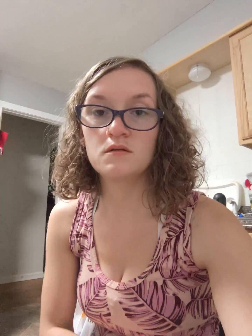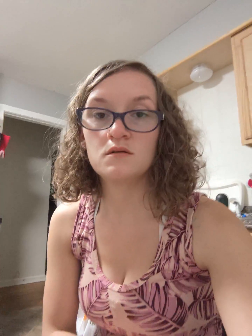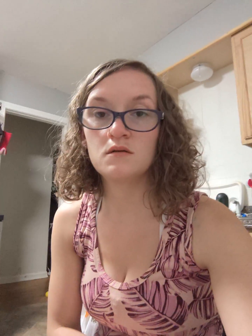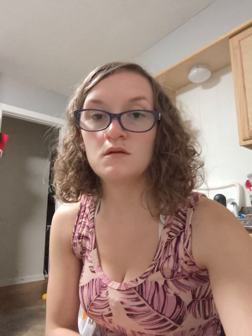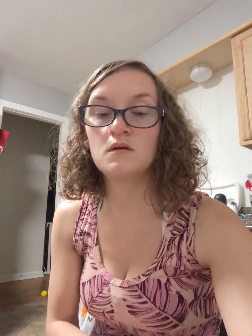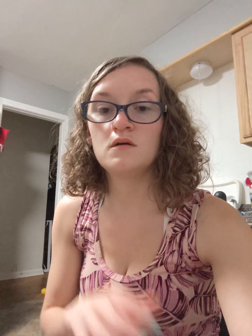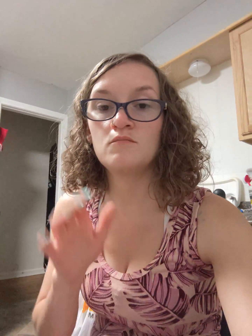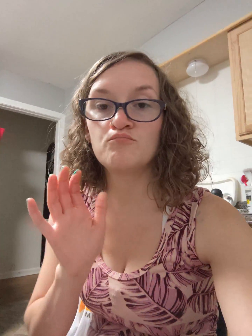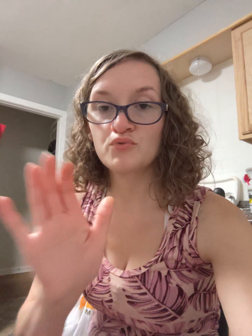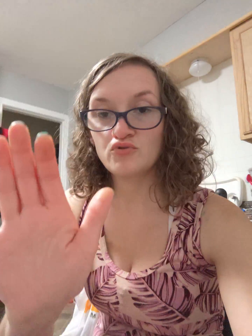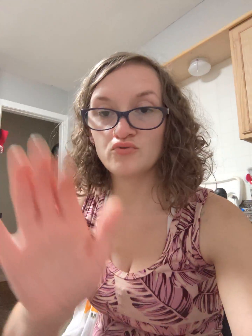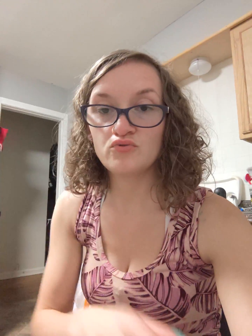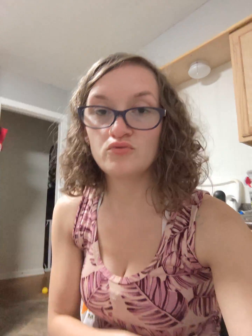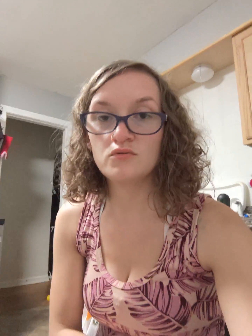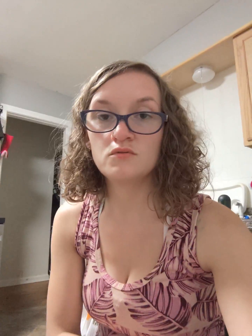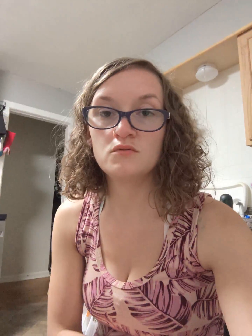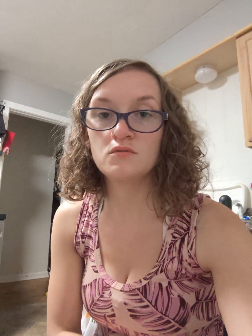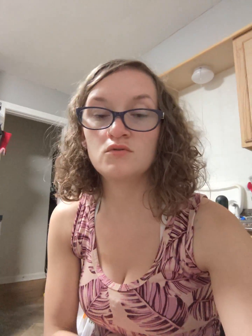push